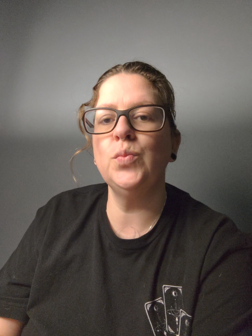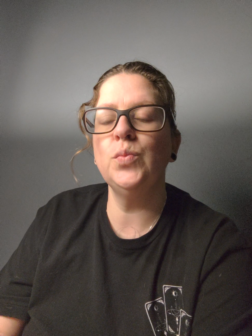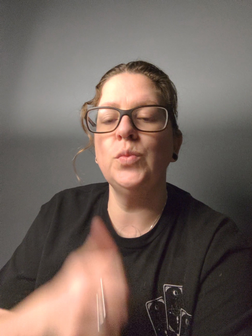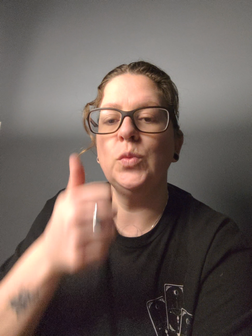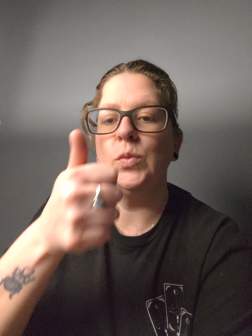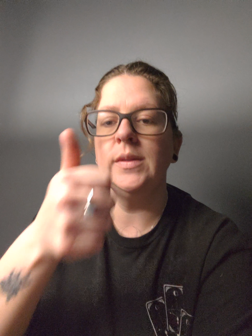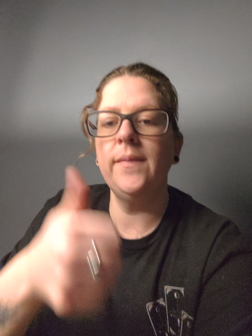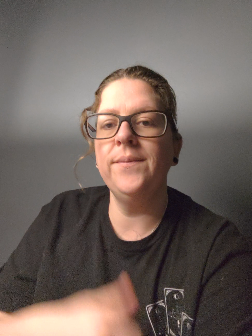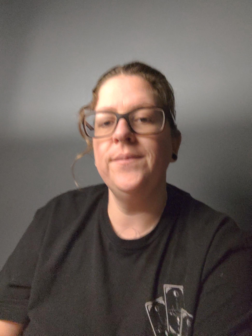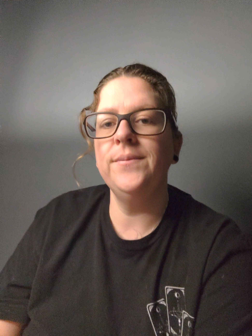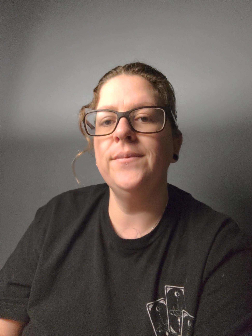yourself